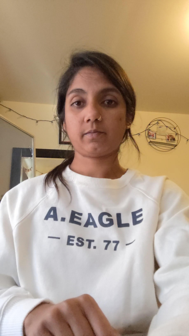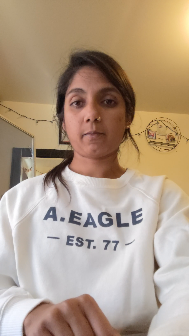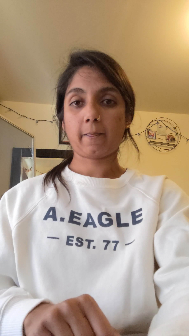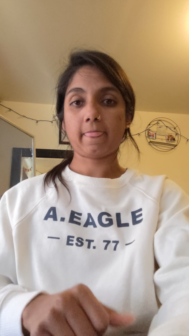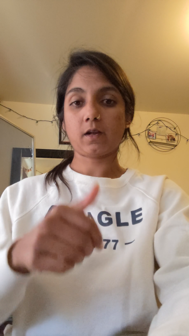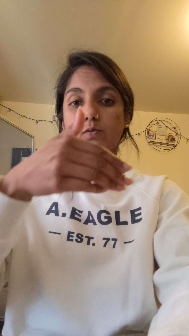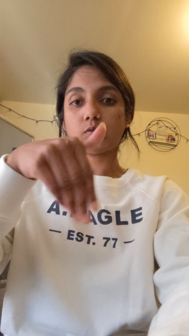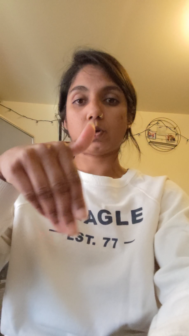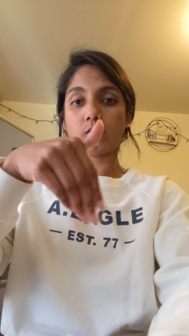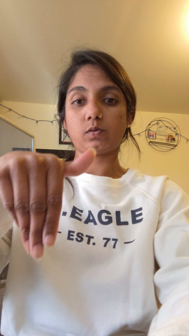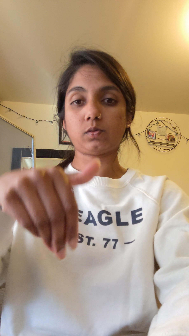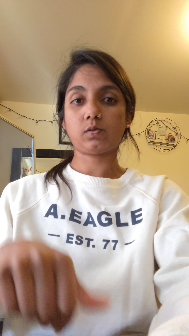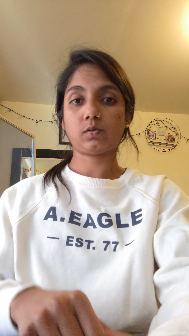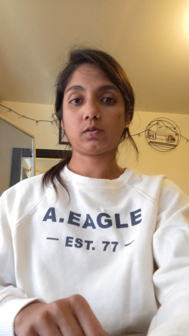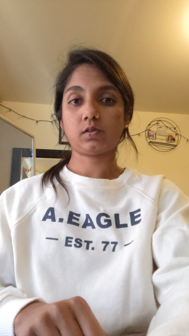shorts